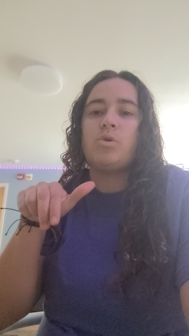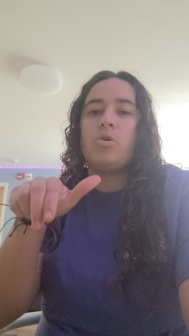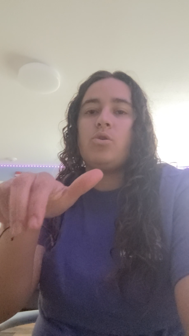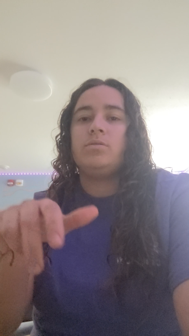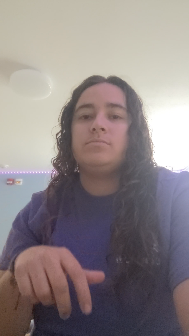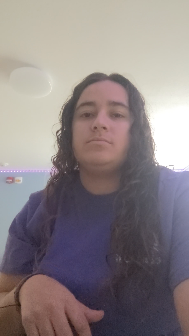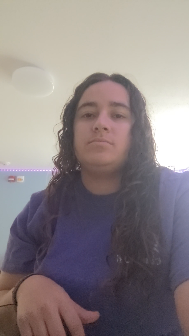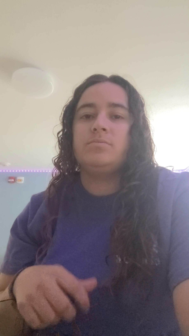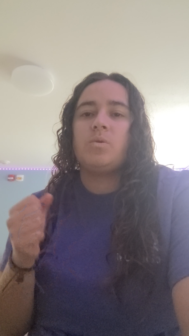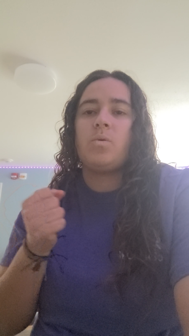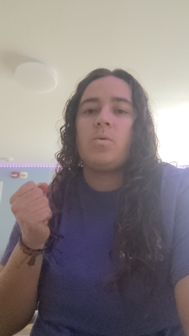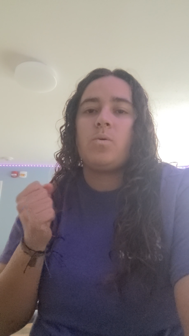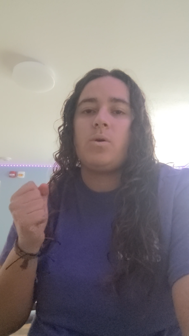cold